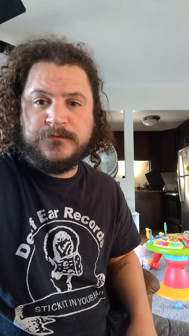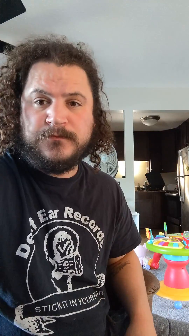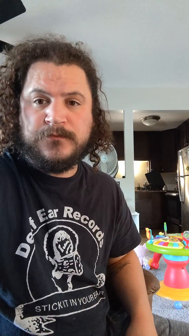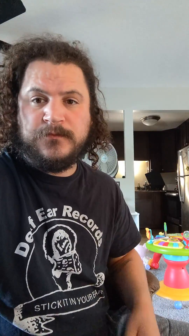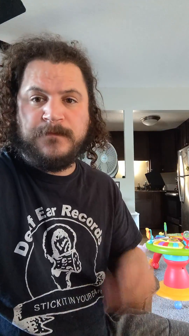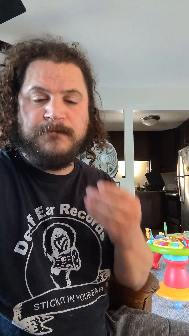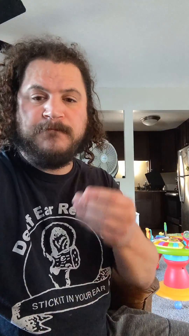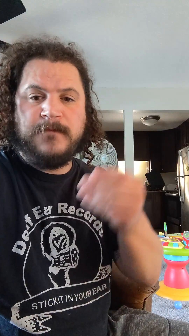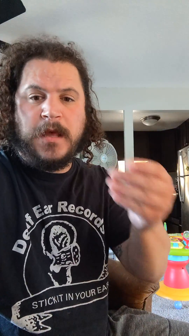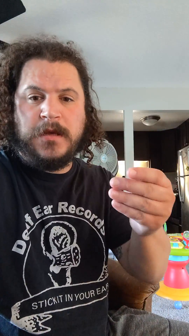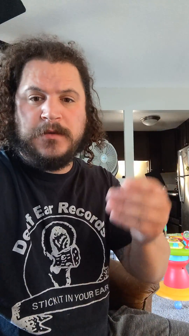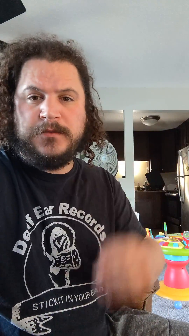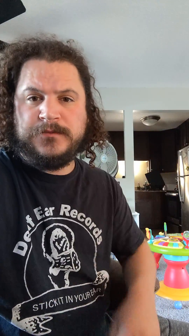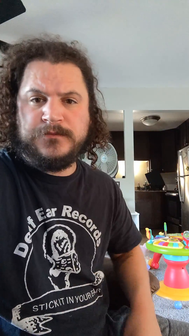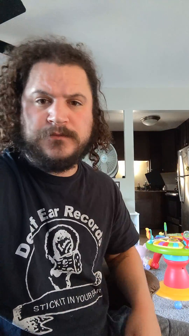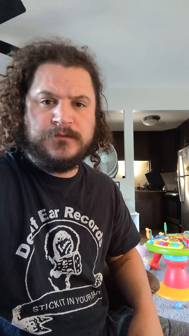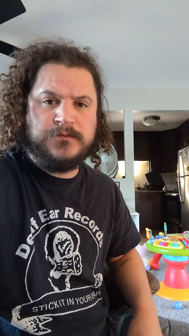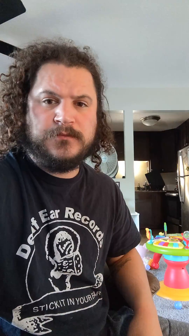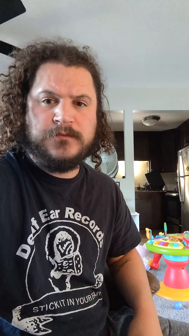buy